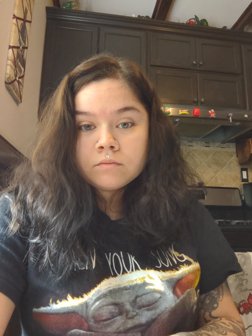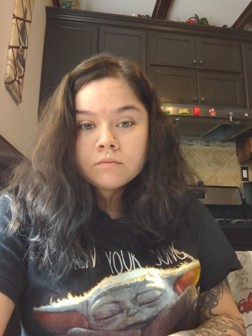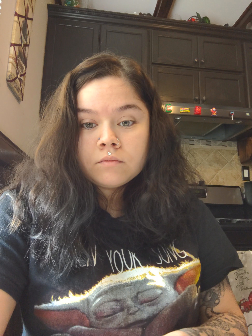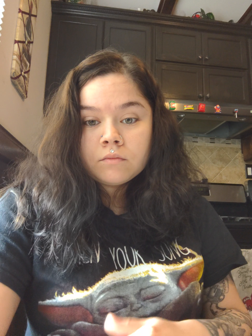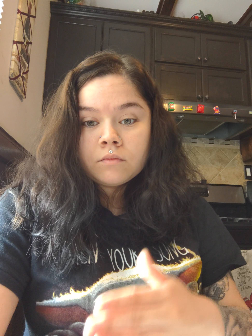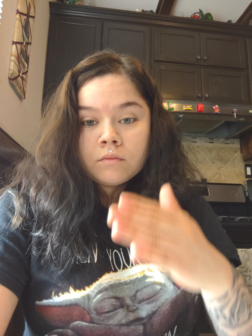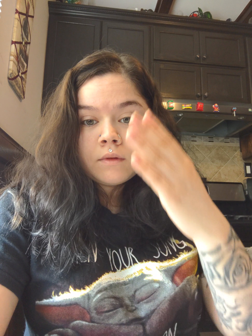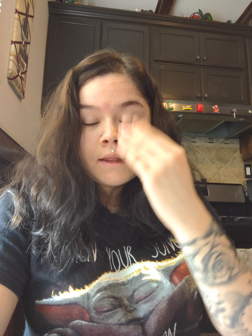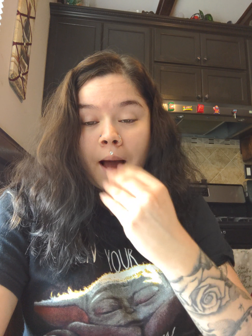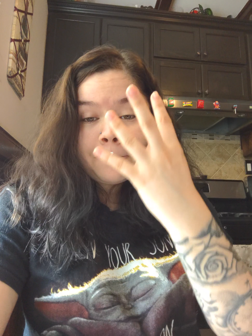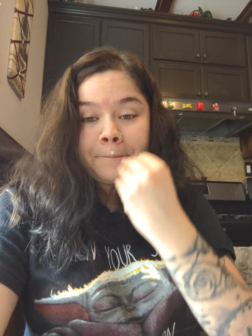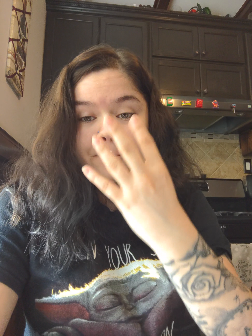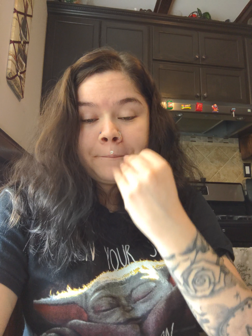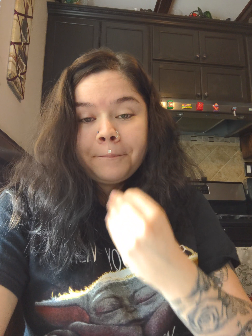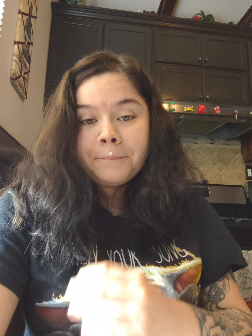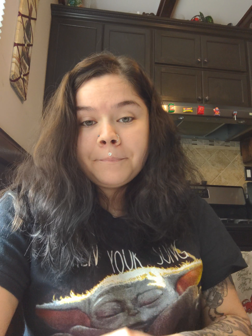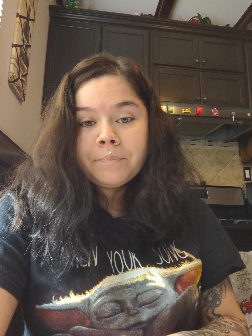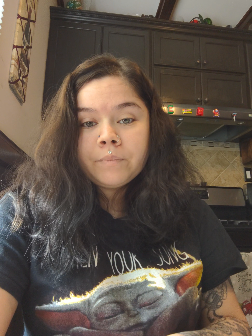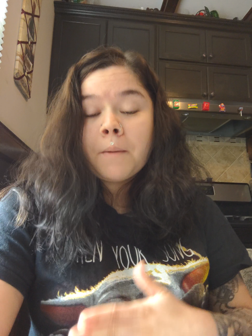nap